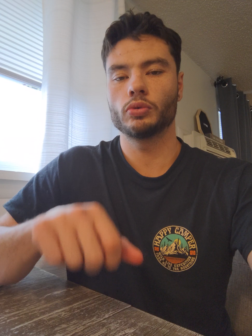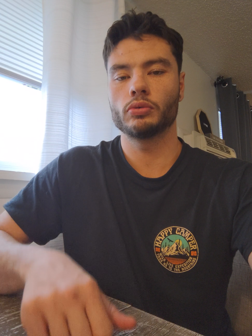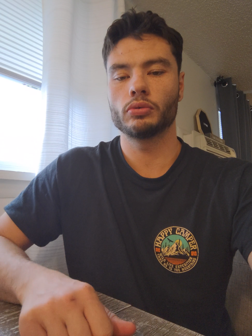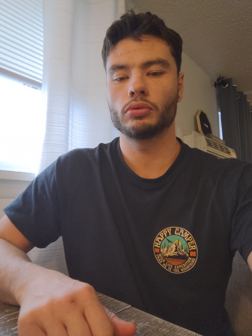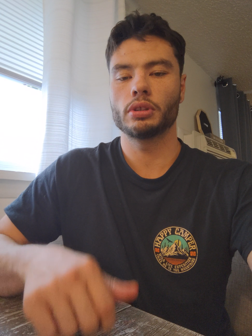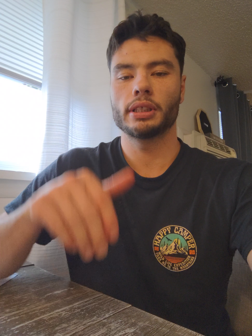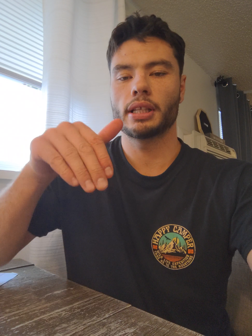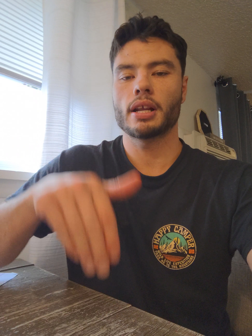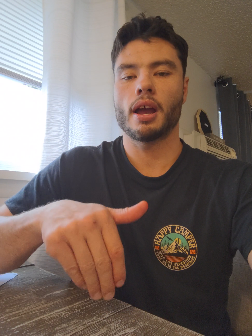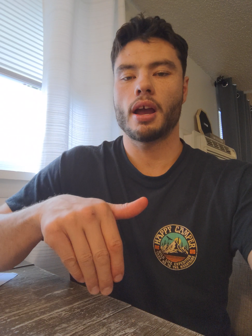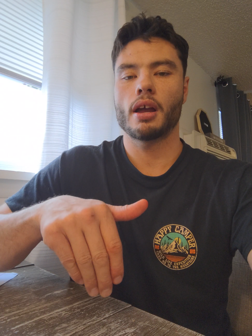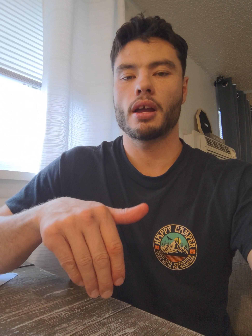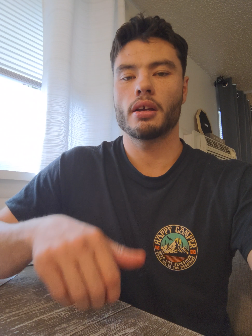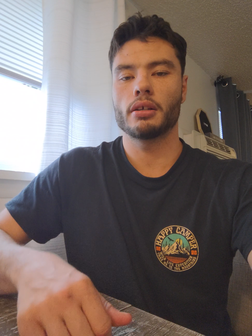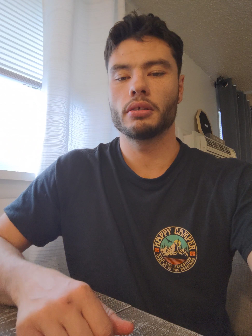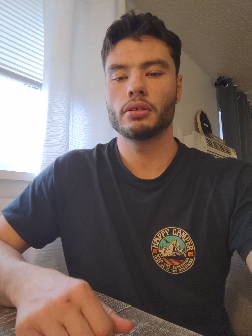night